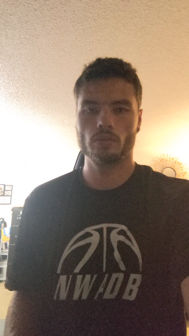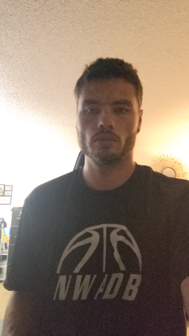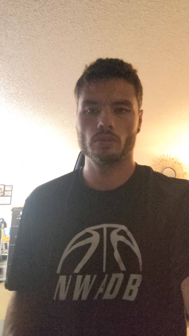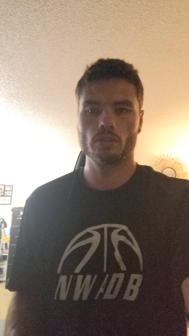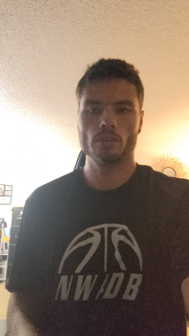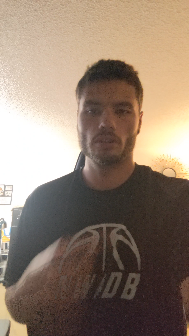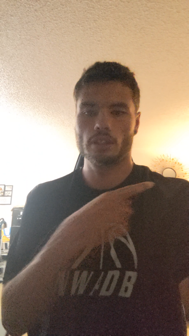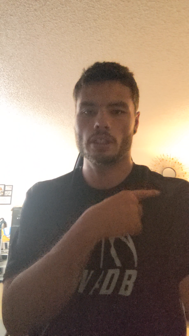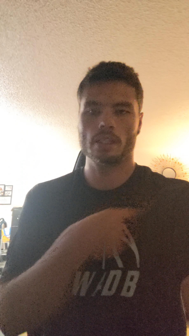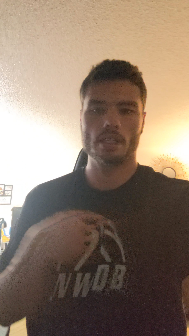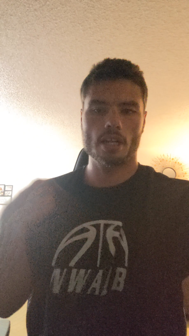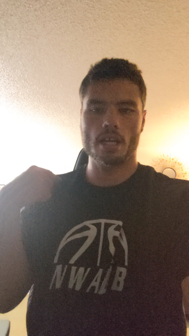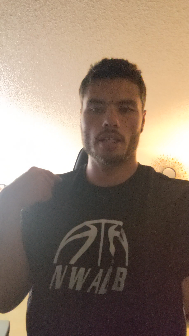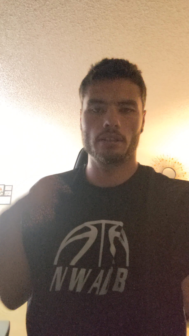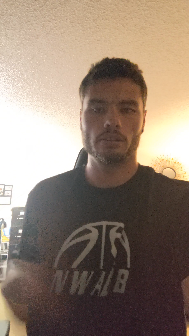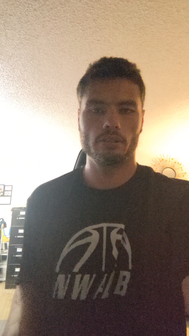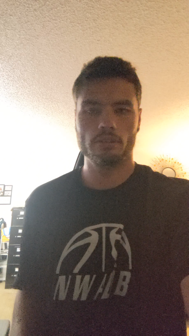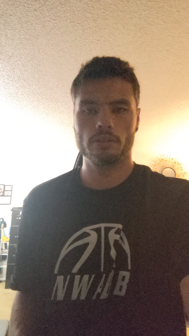necklace